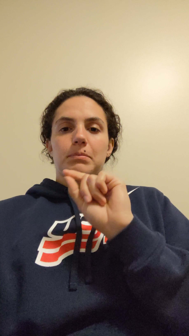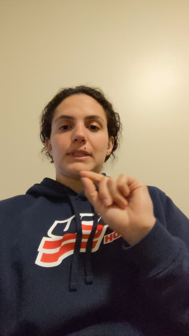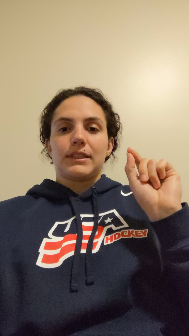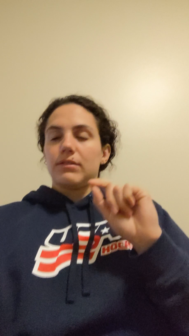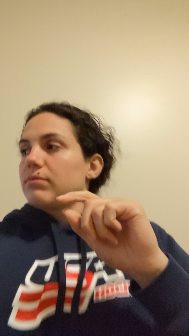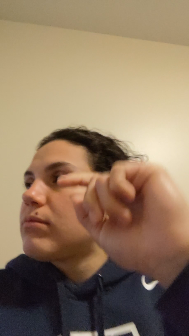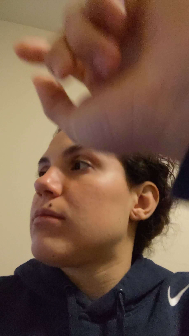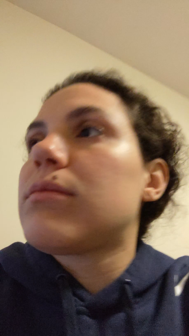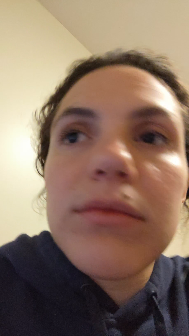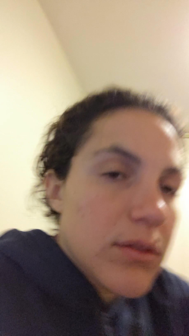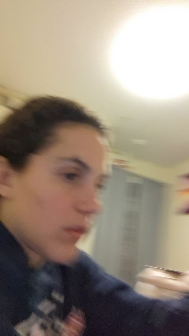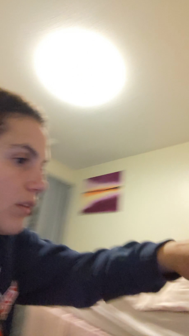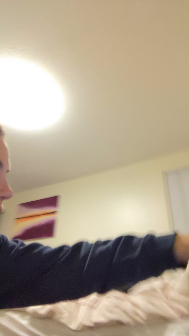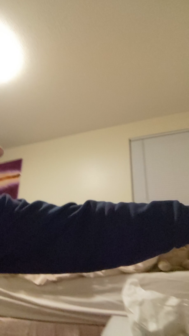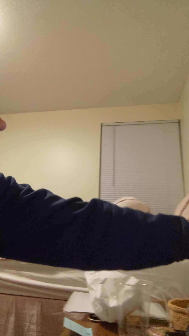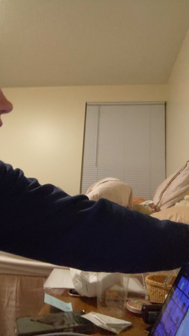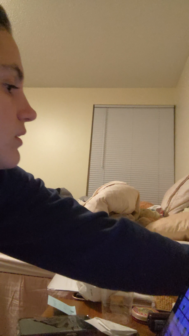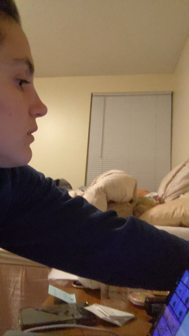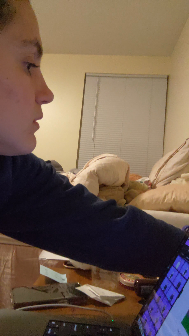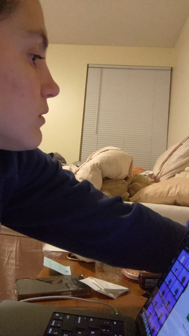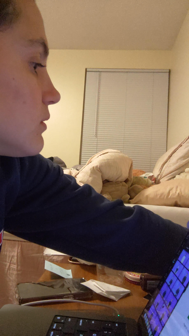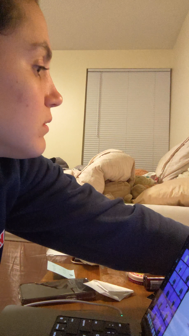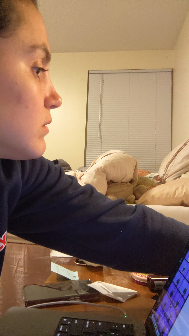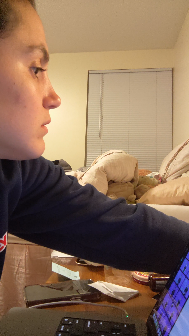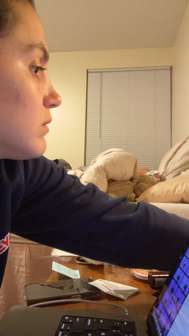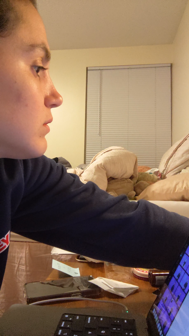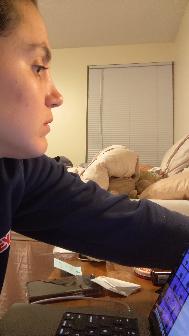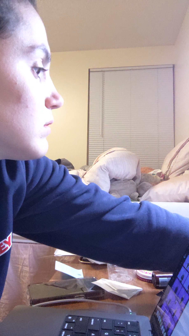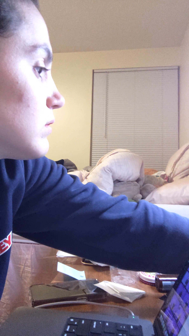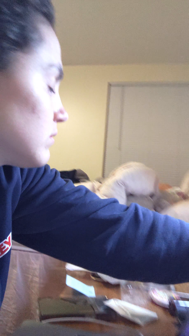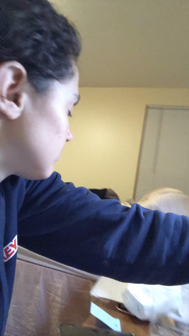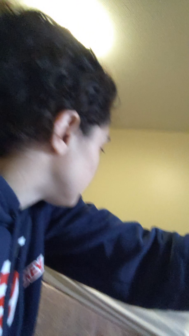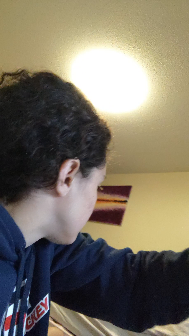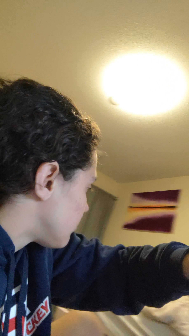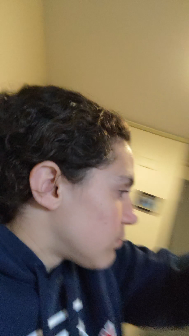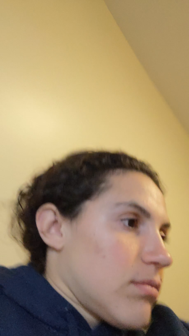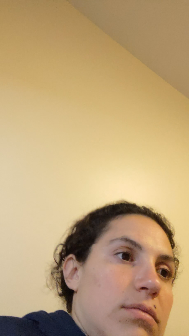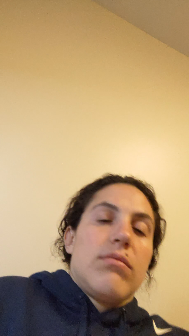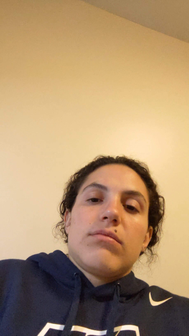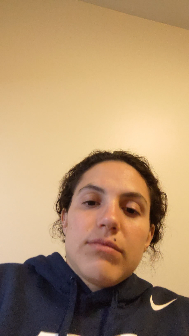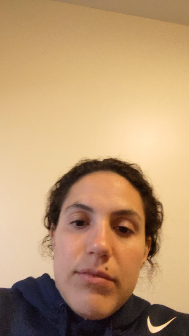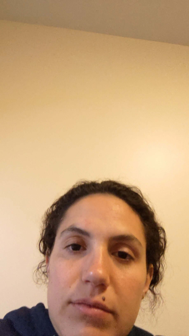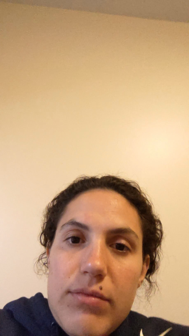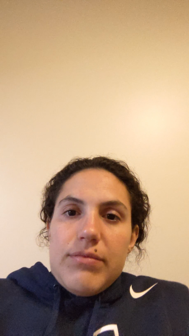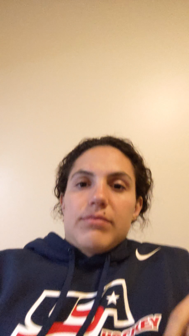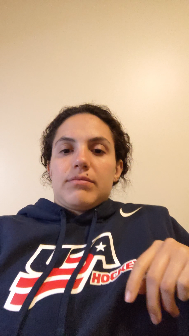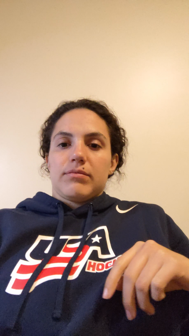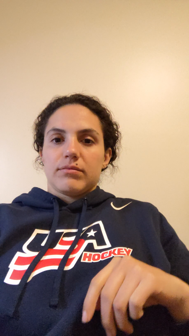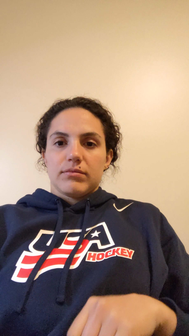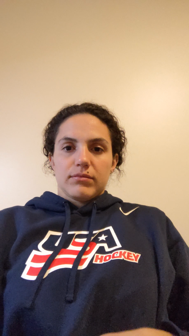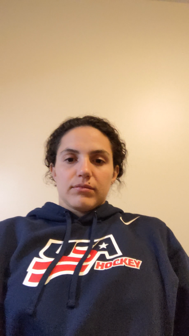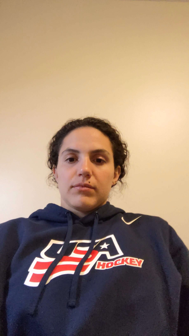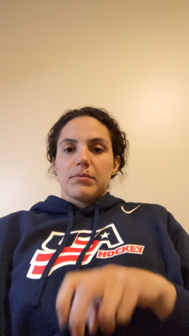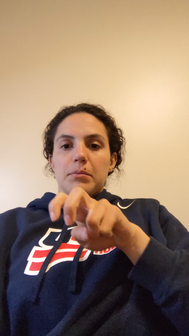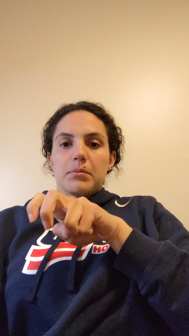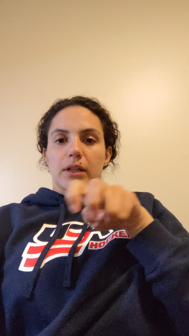bench